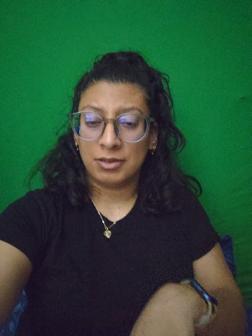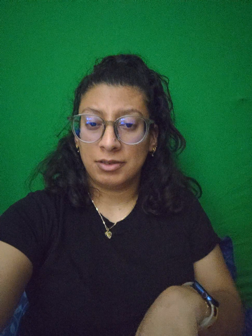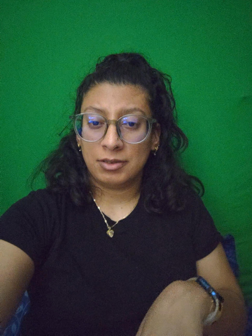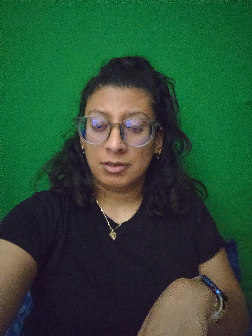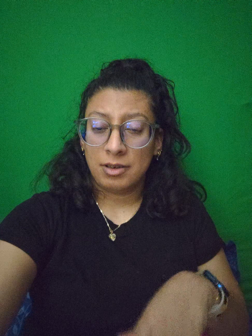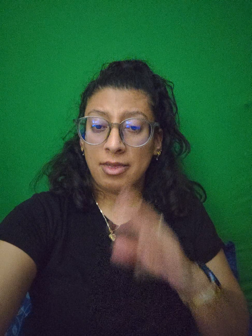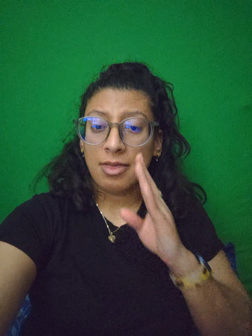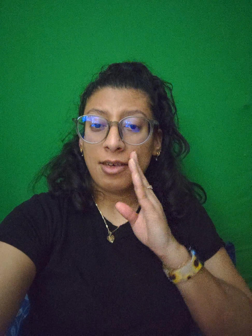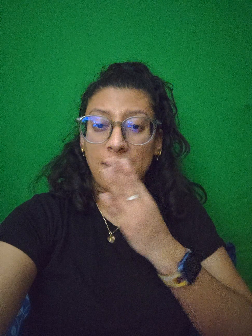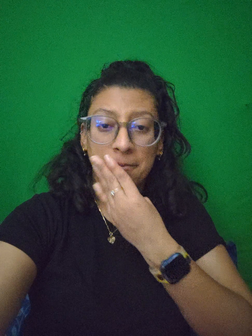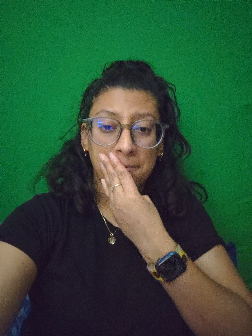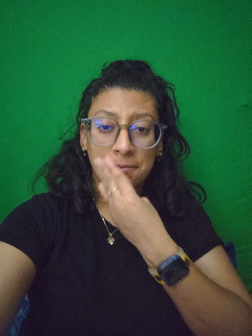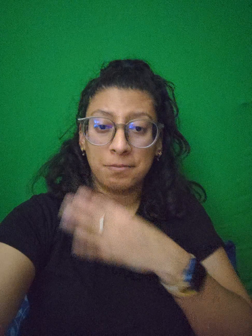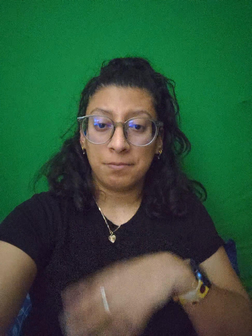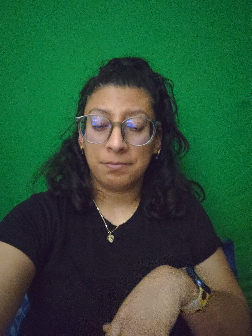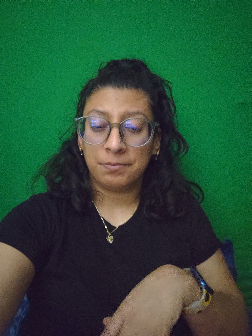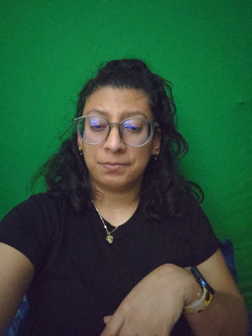napkin